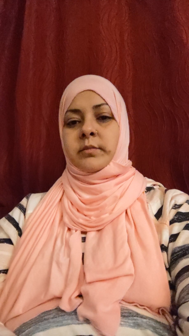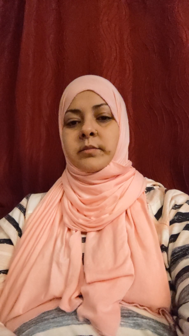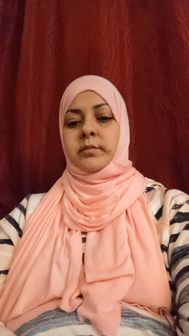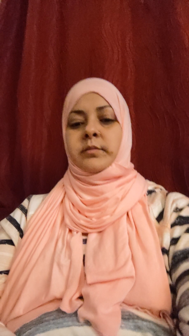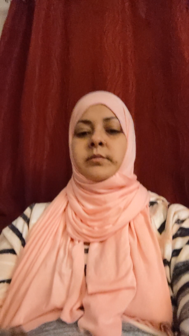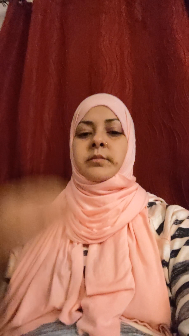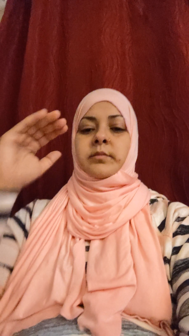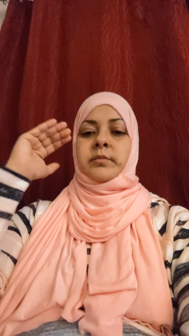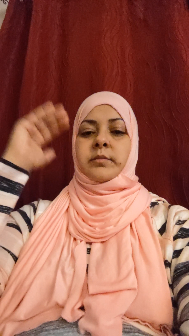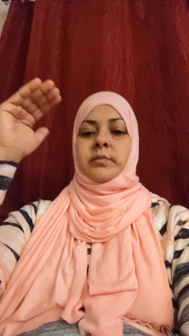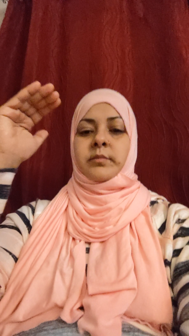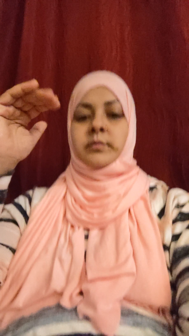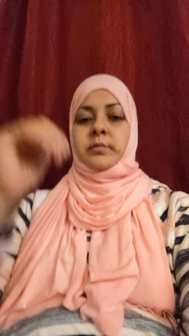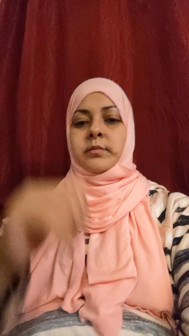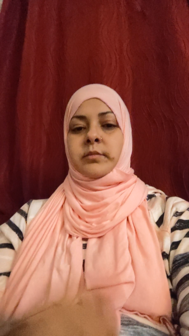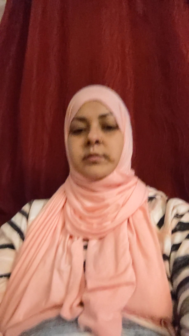big